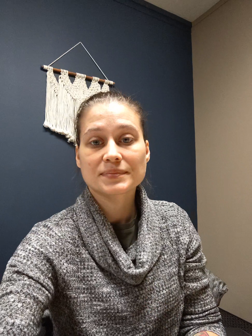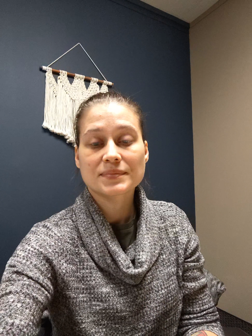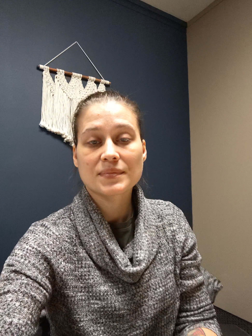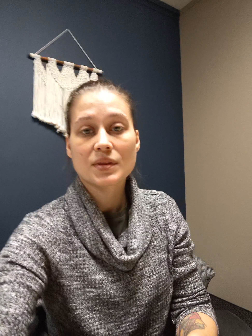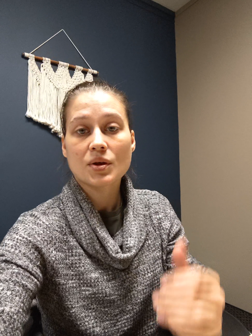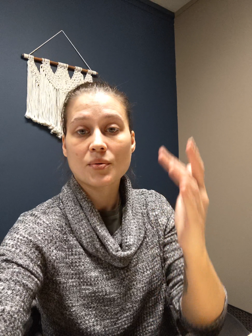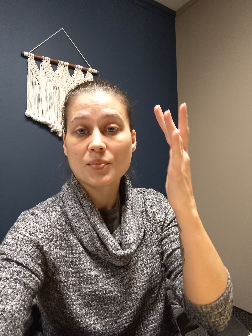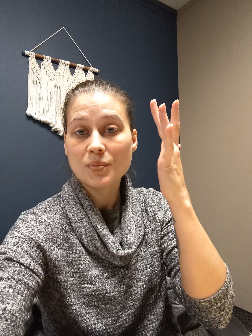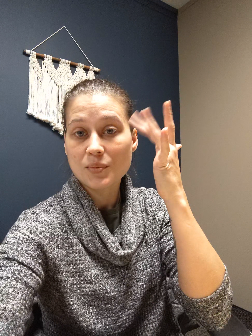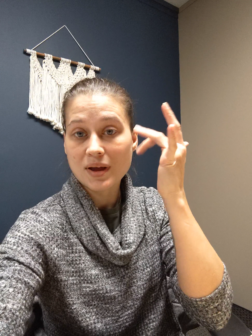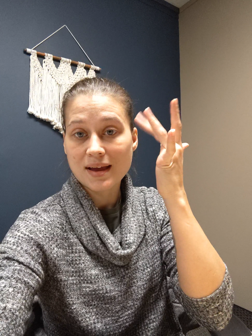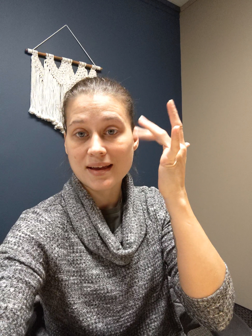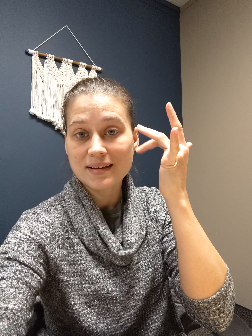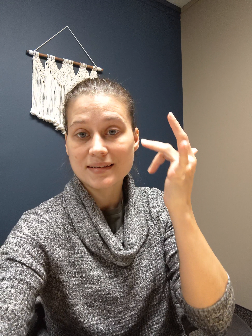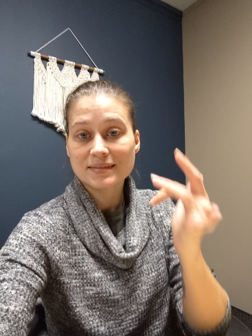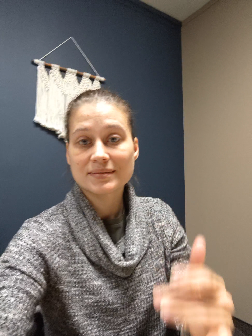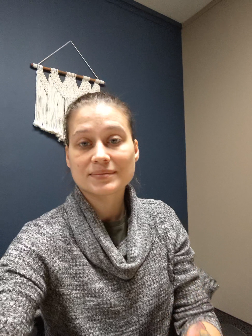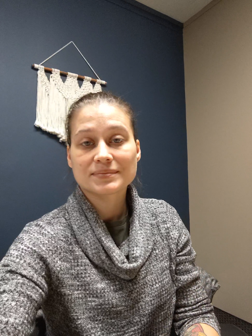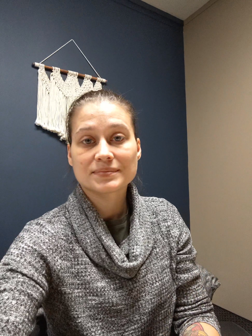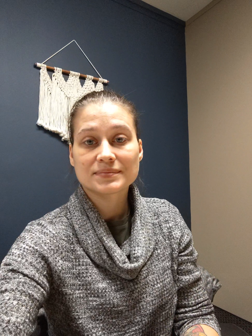why